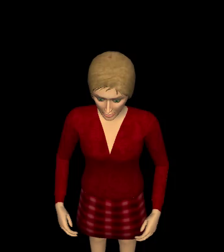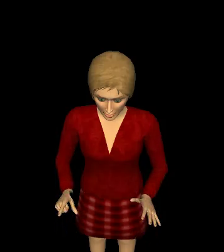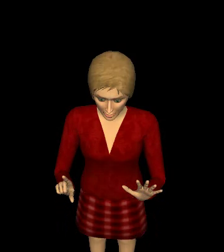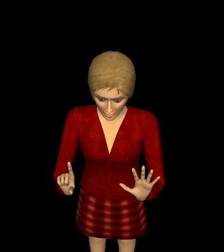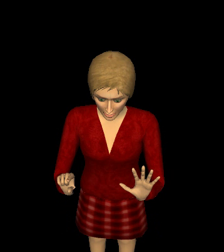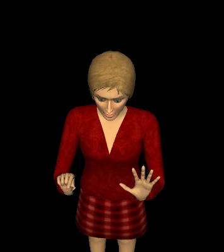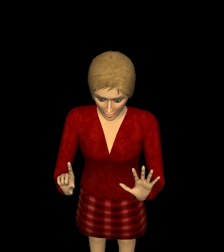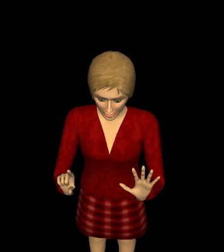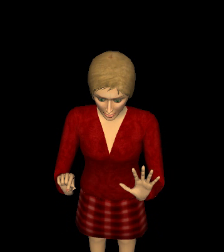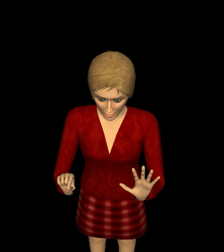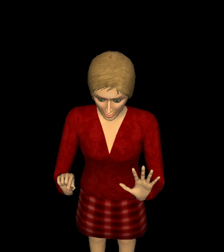70